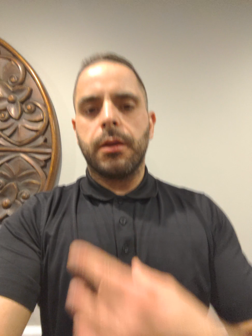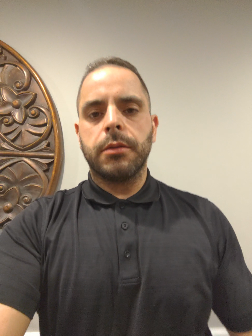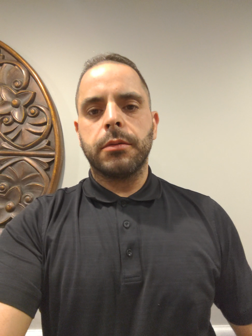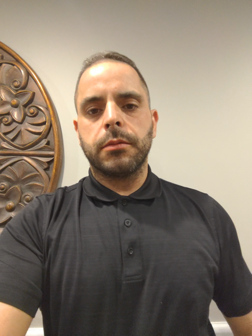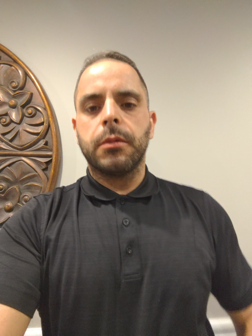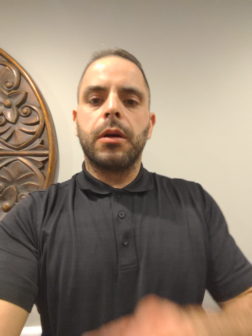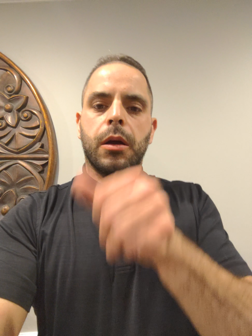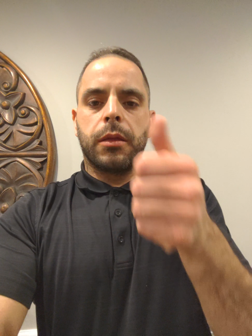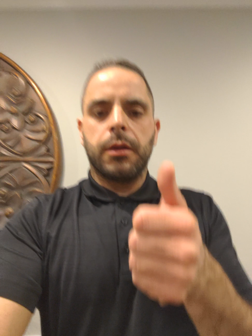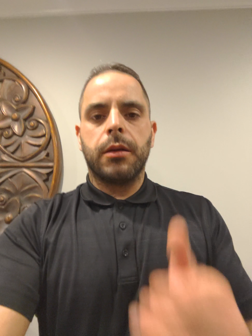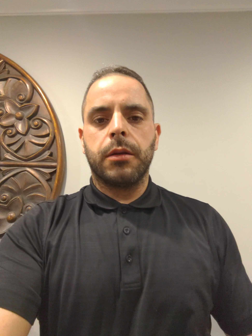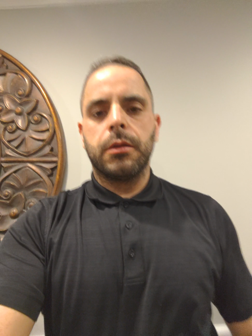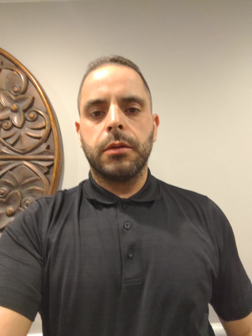another